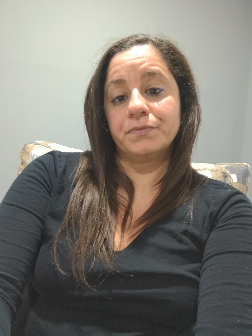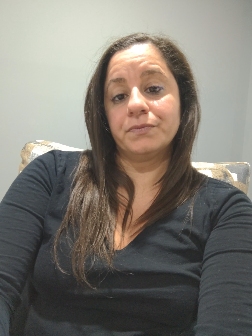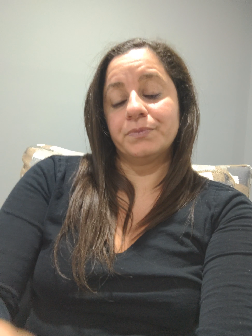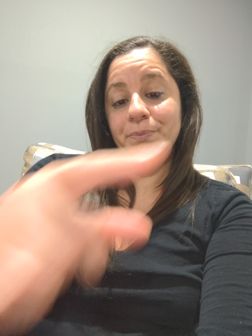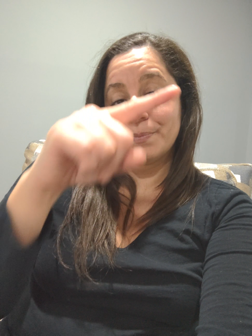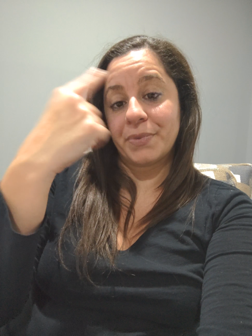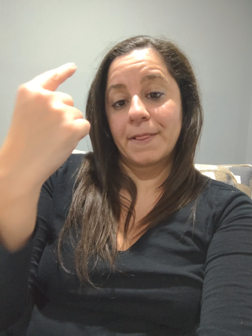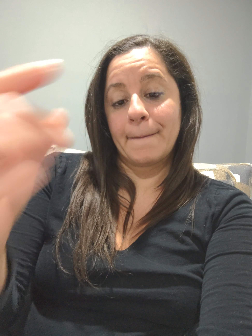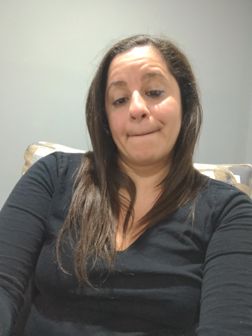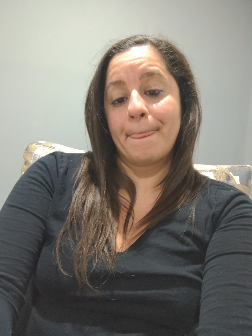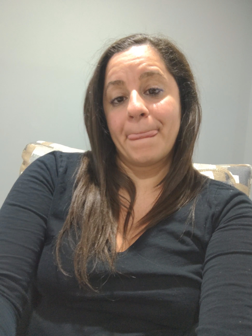black